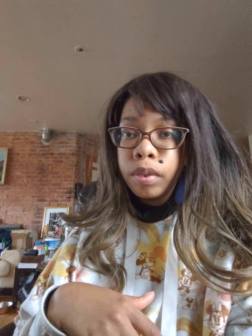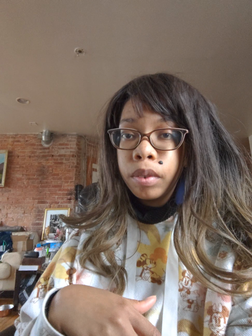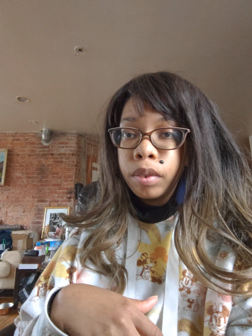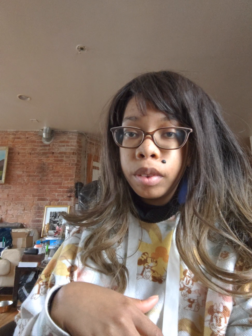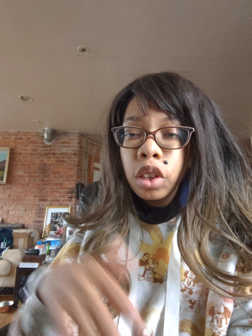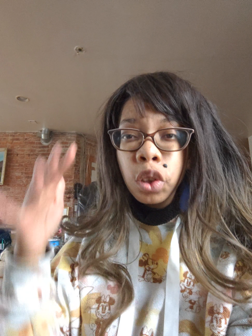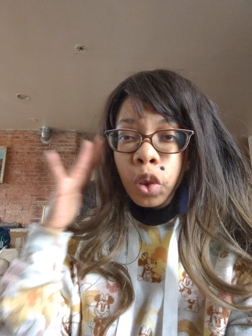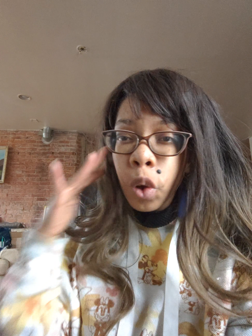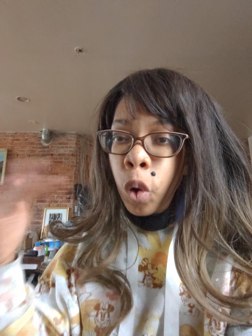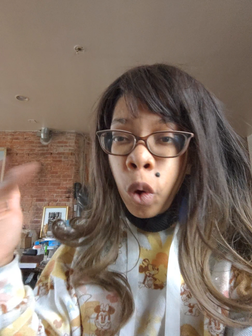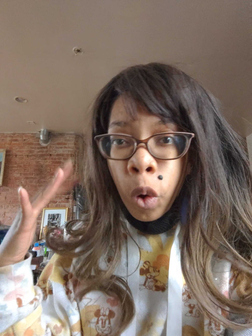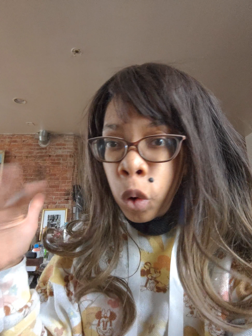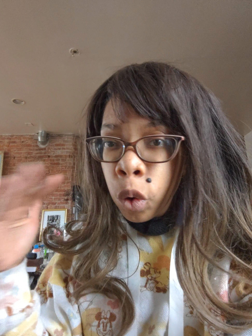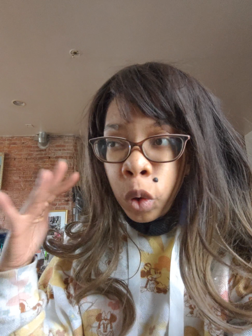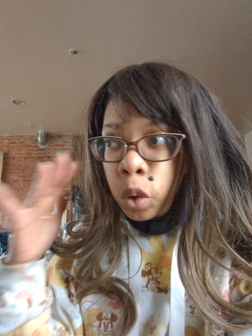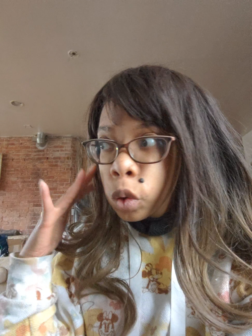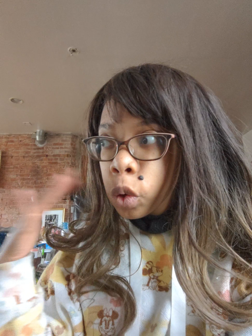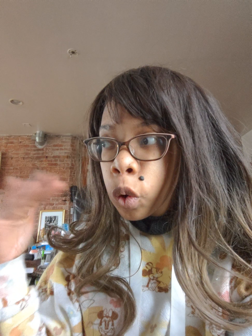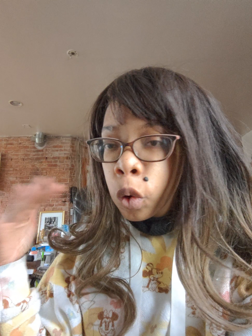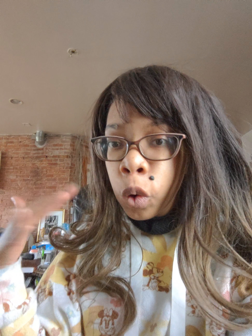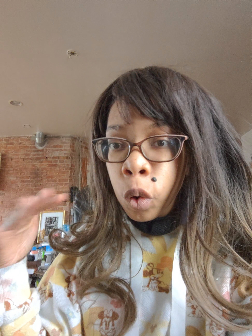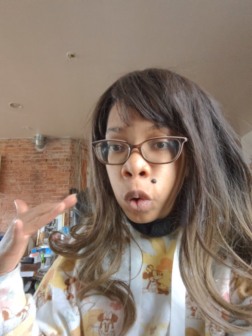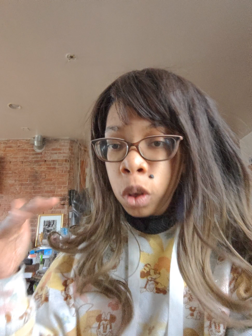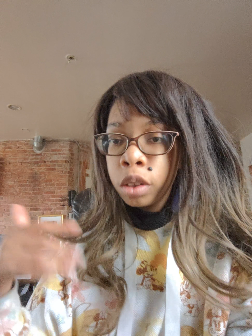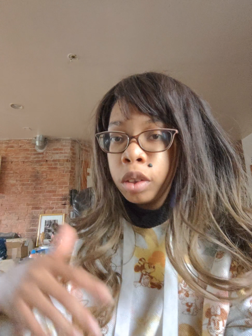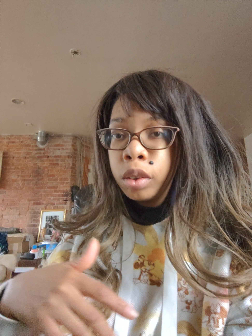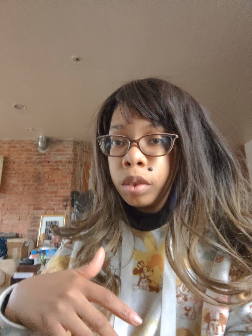noisy